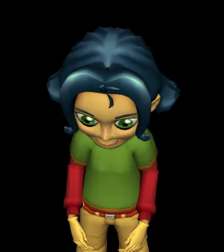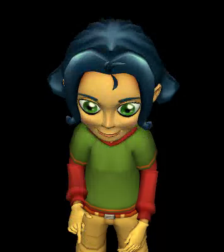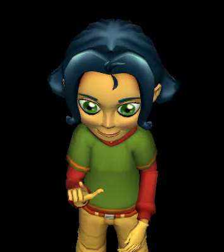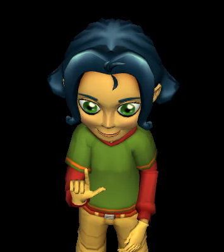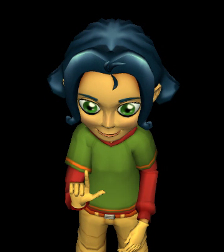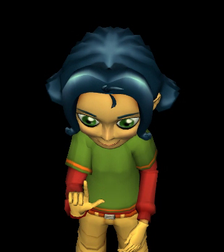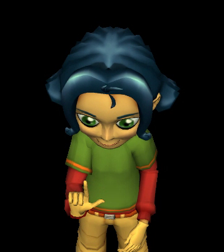2